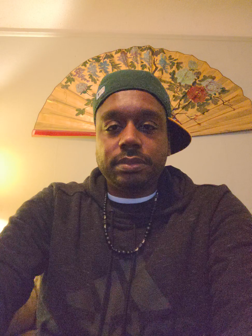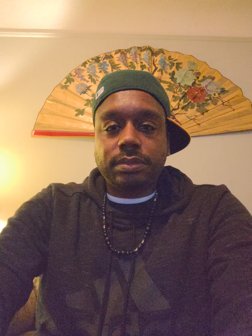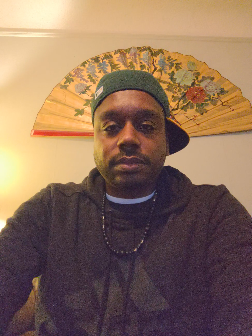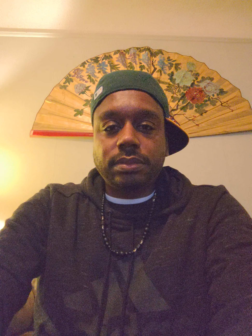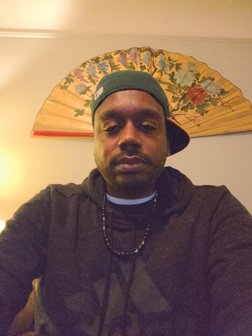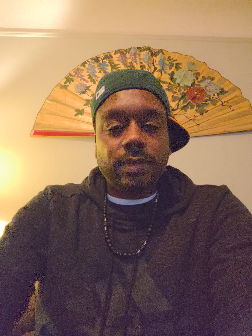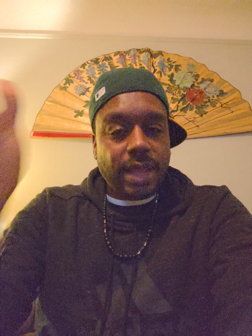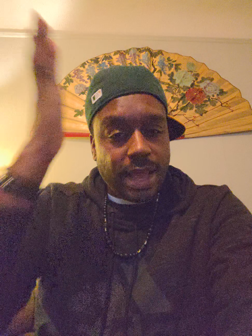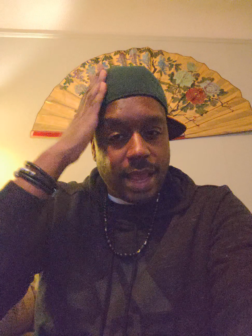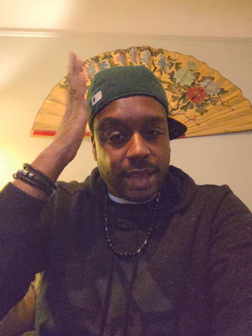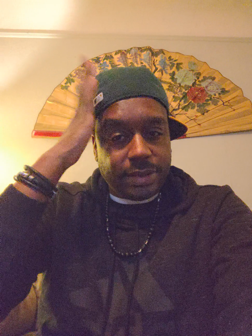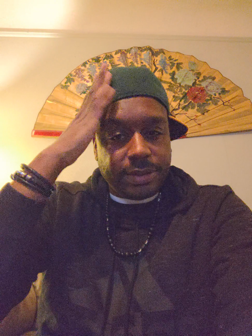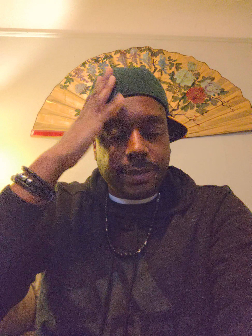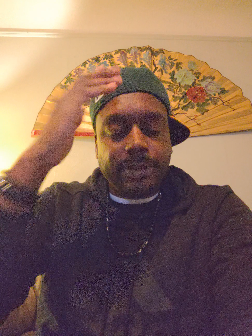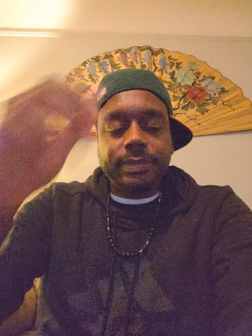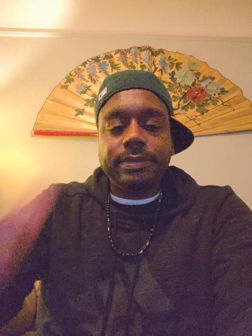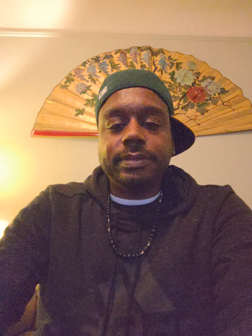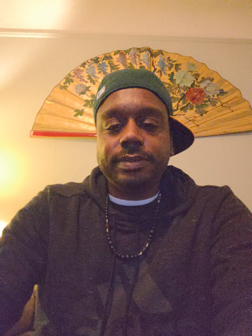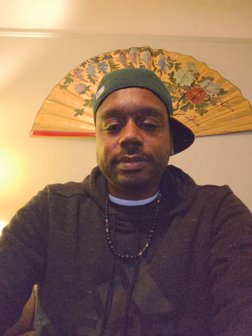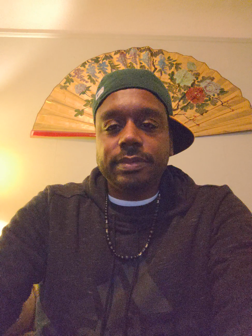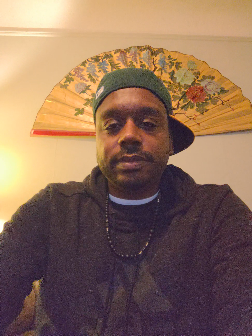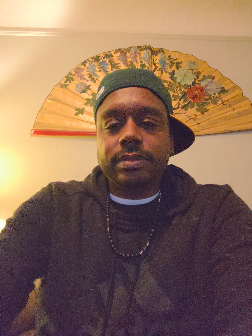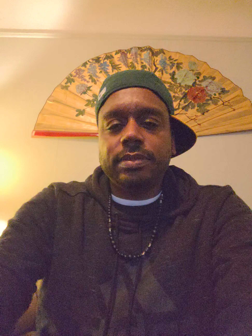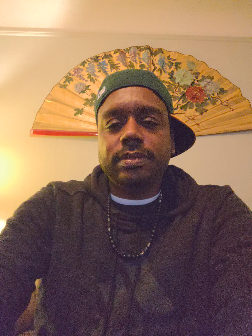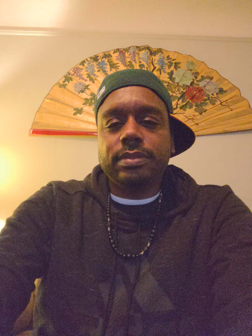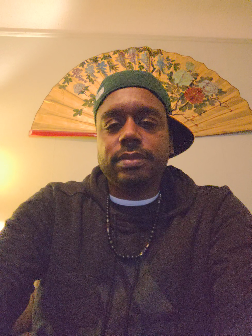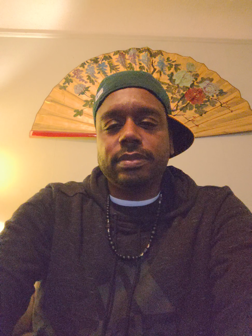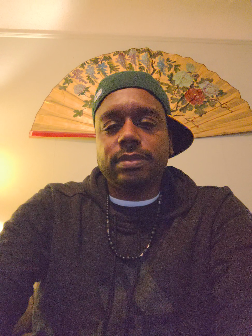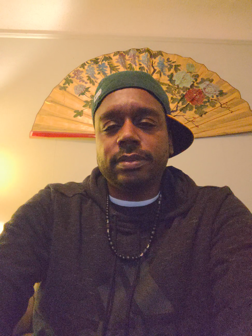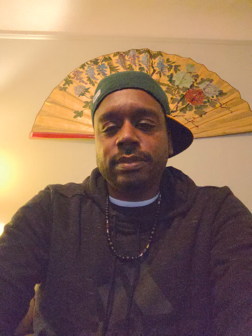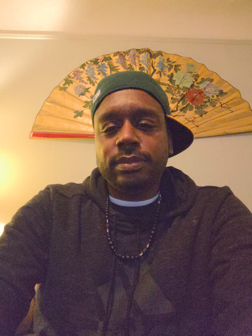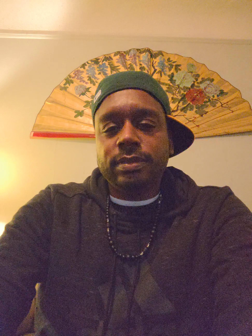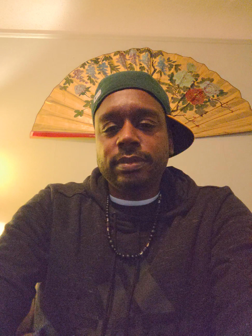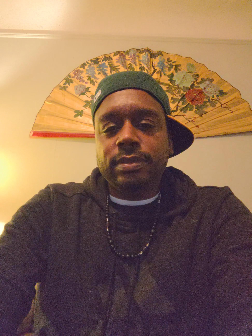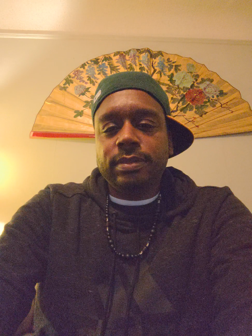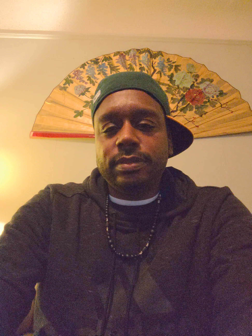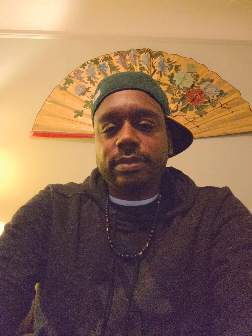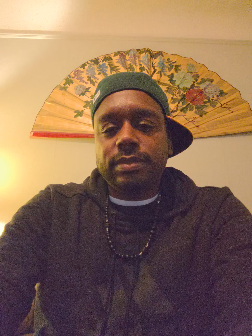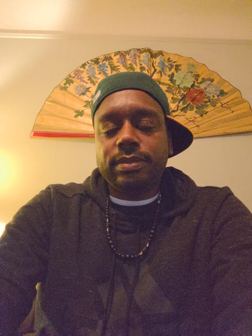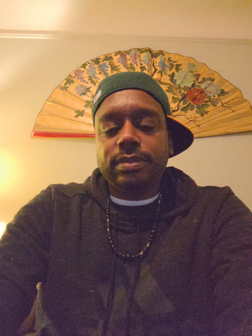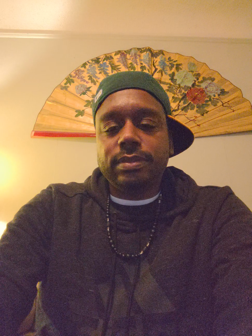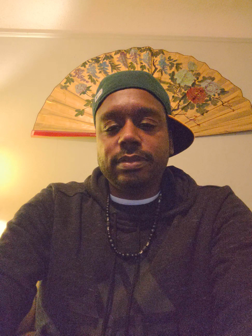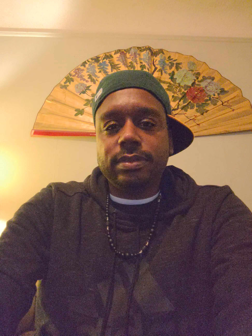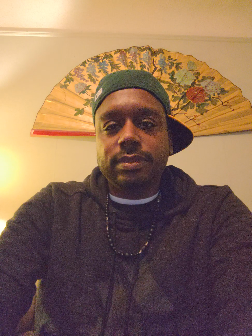hat